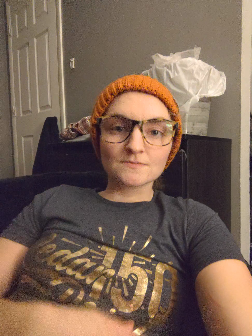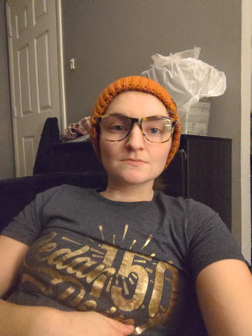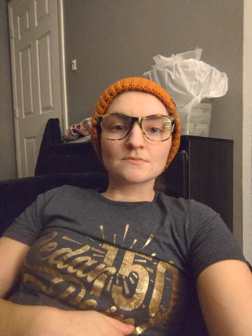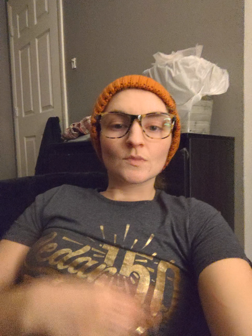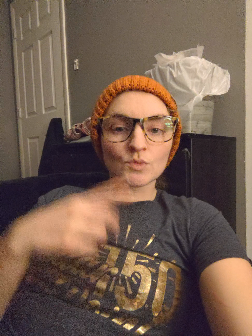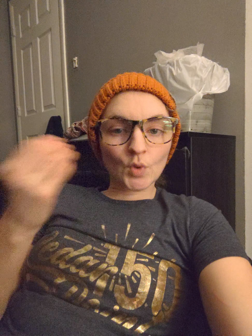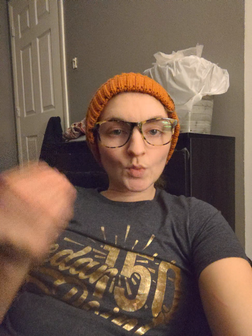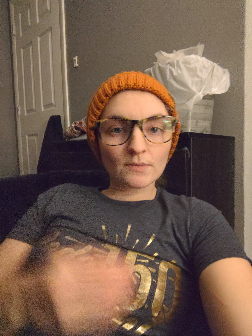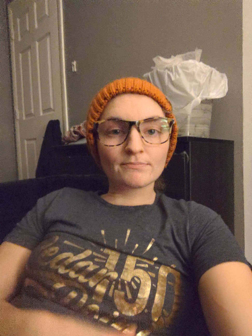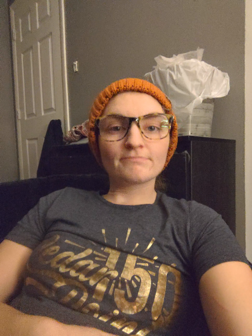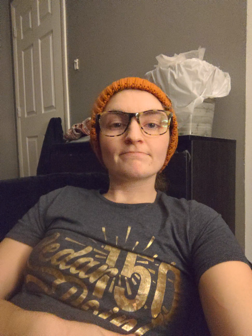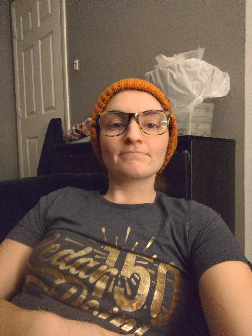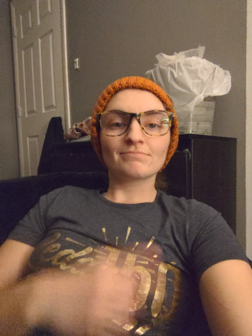go